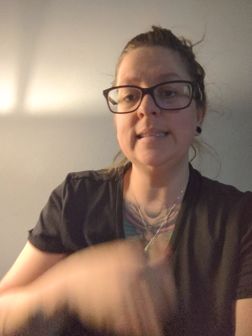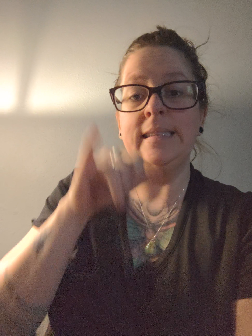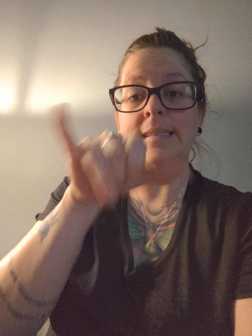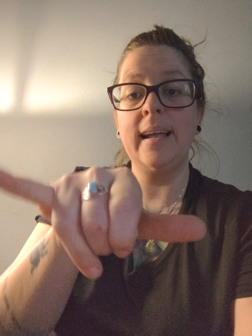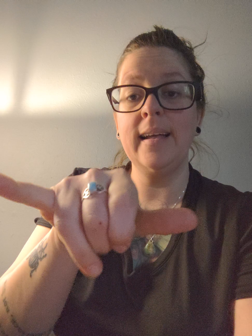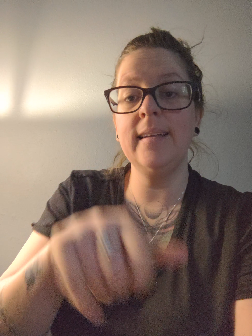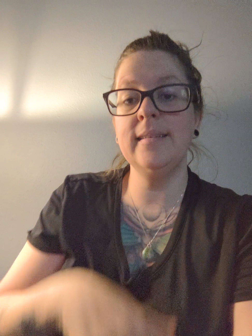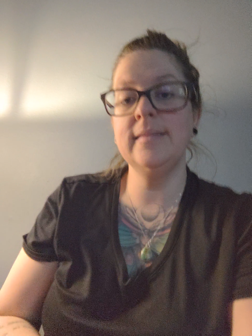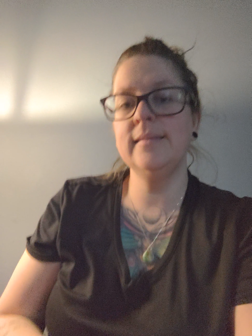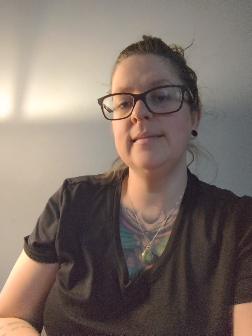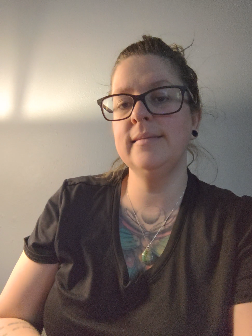stay